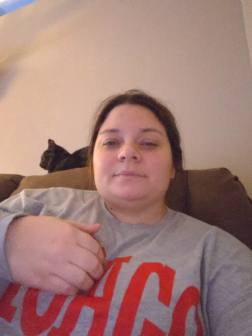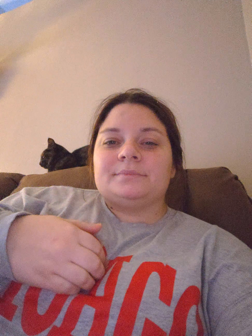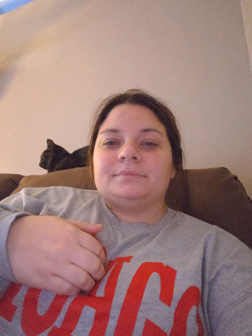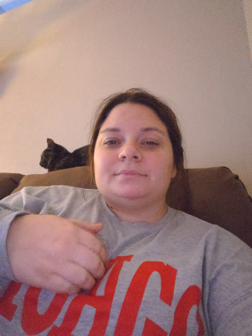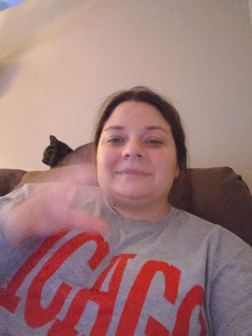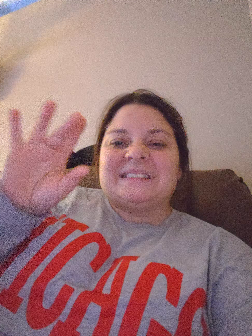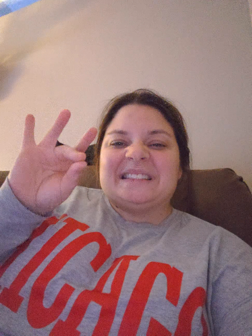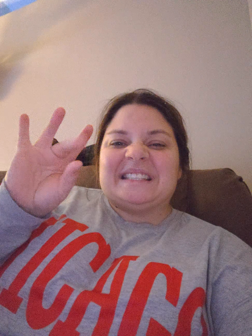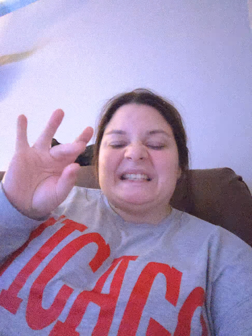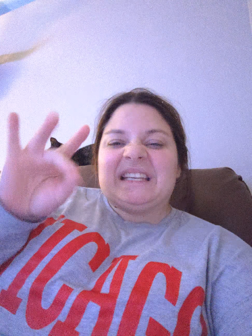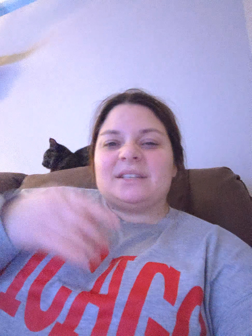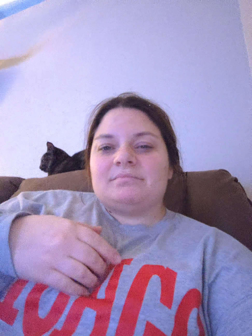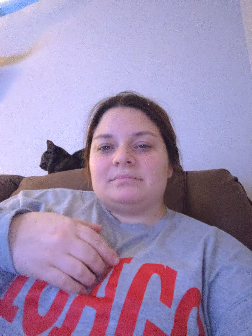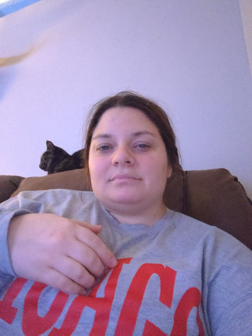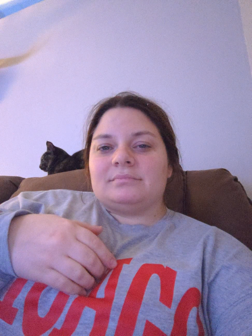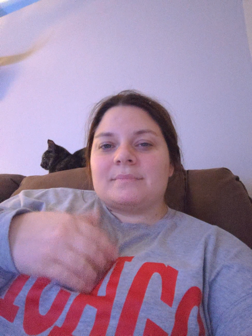sticky